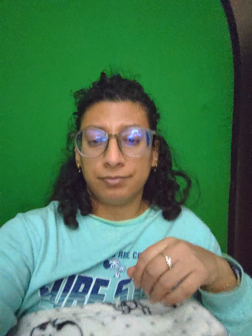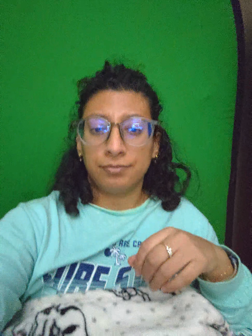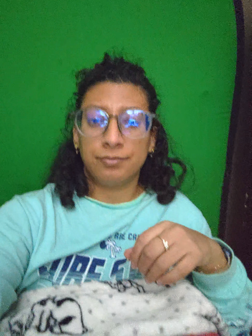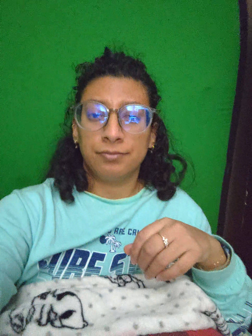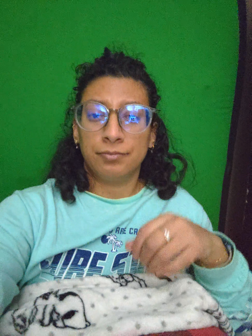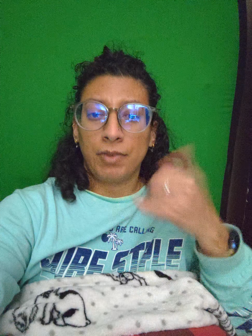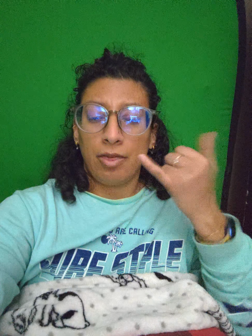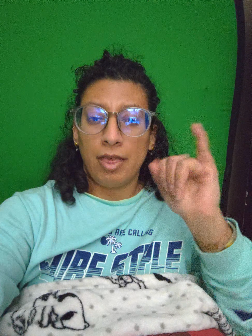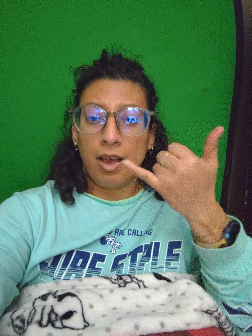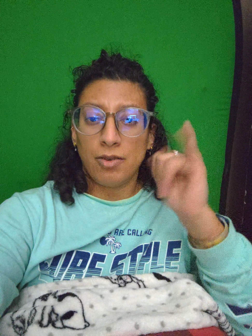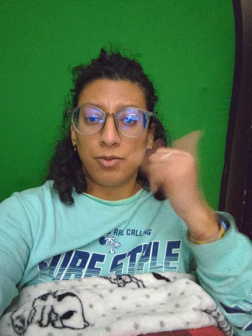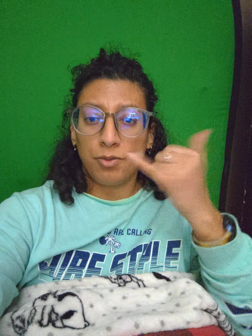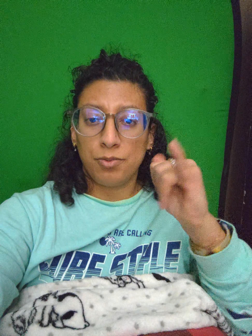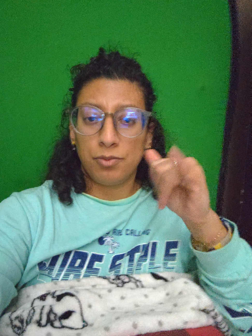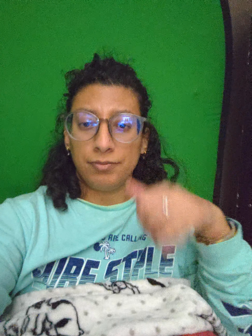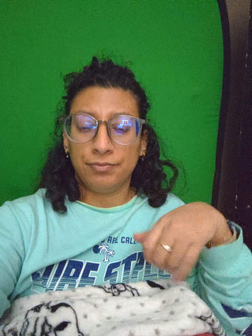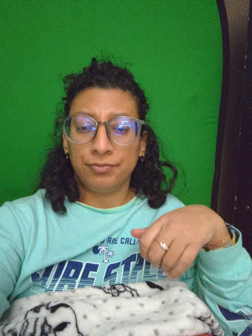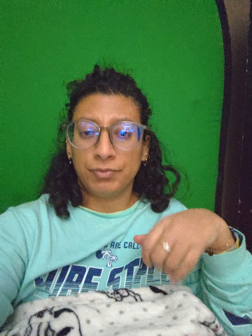yellow